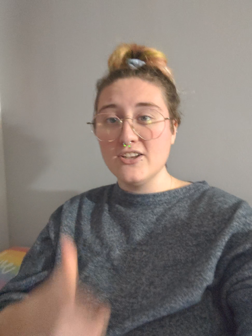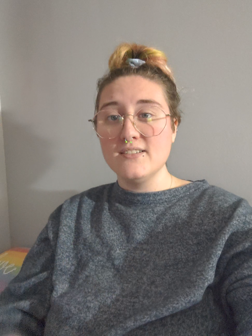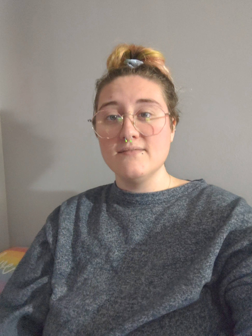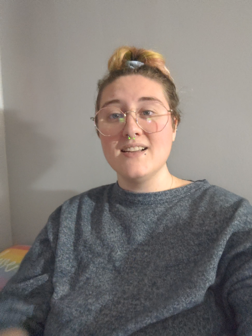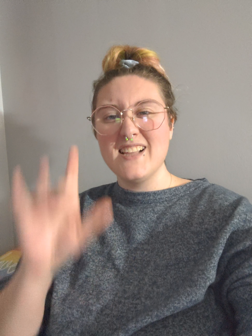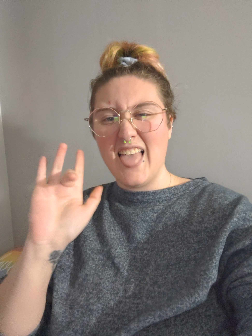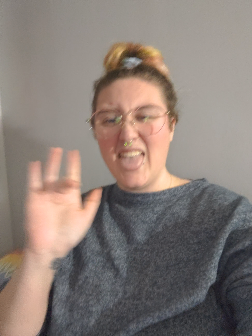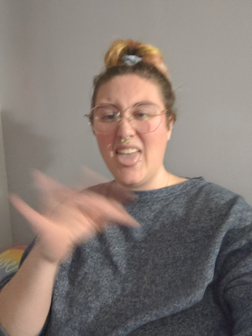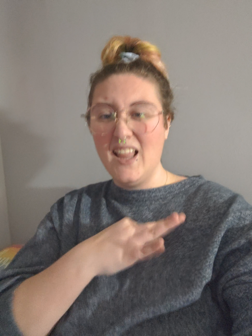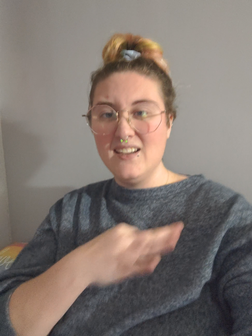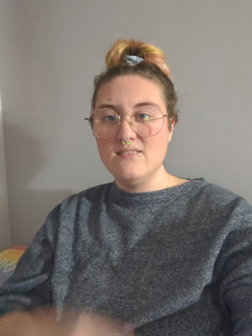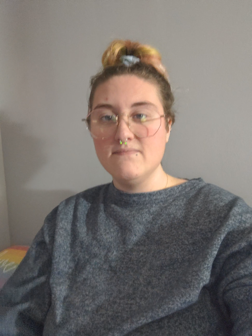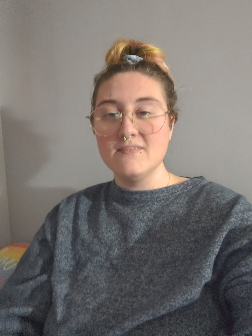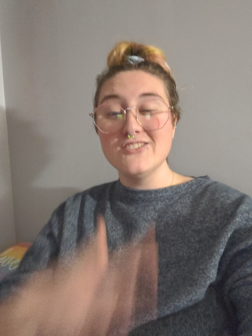yucky